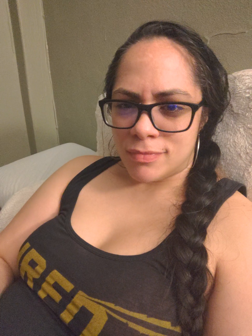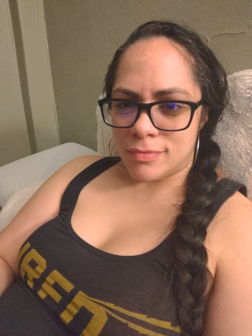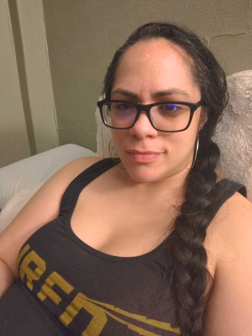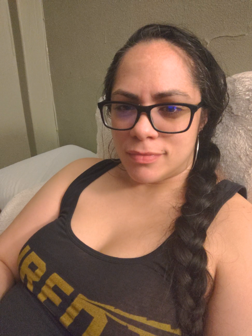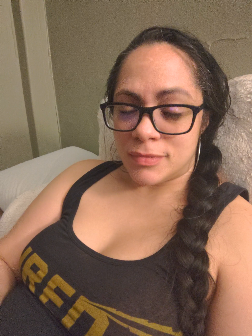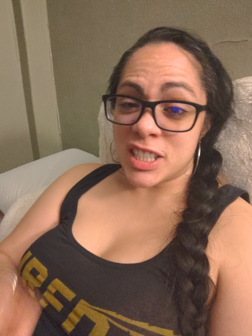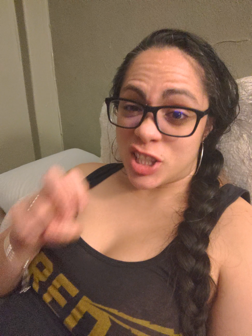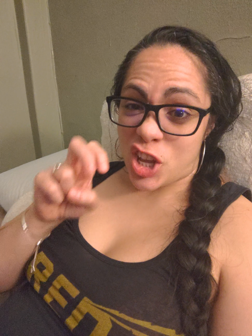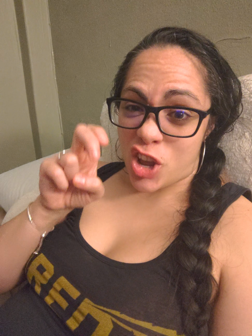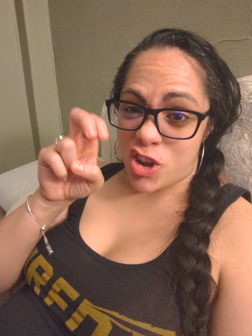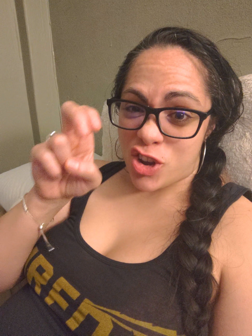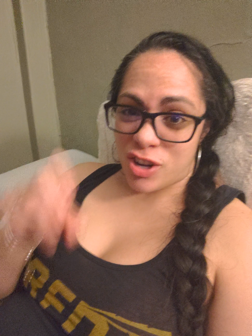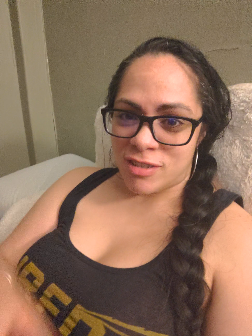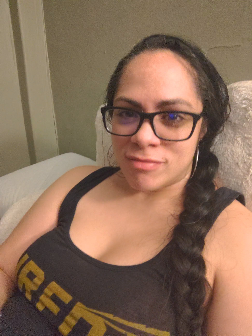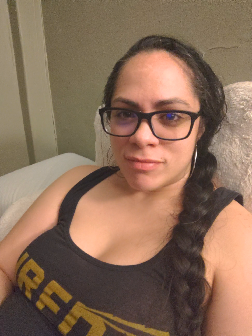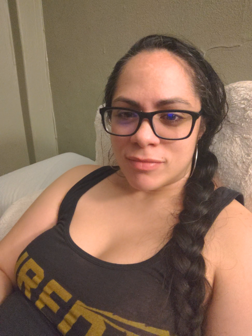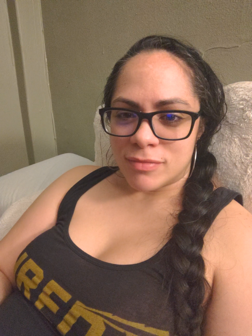stairs